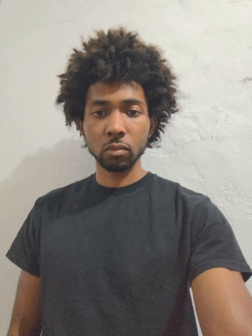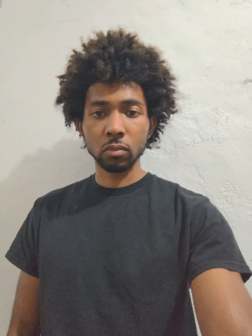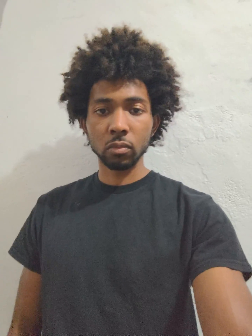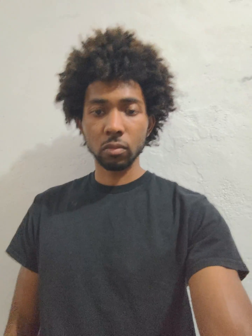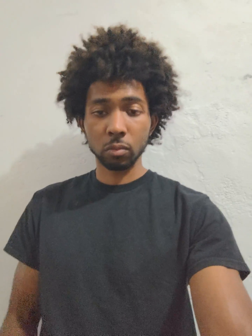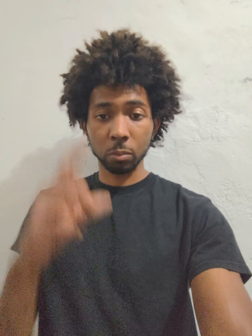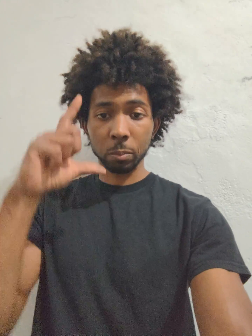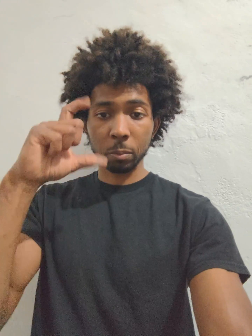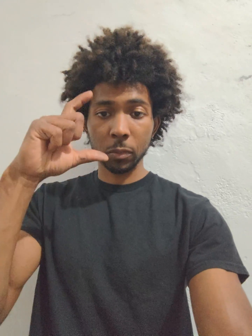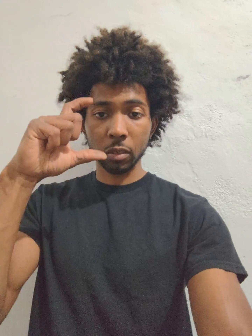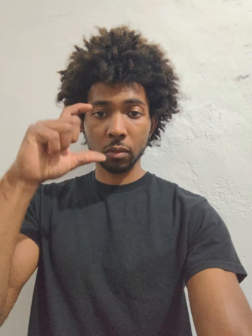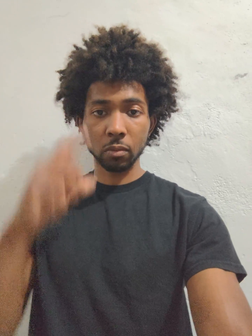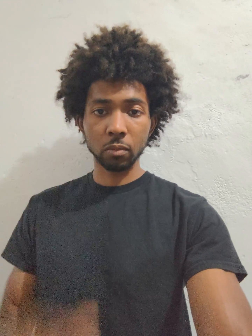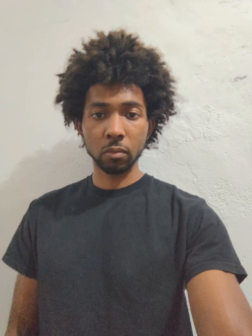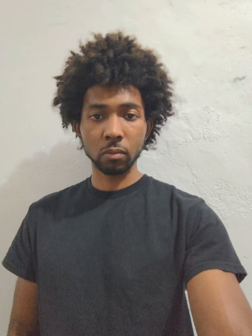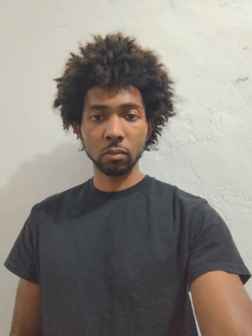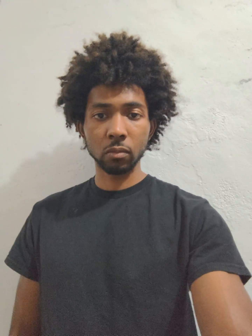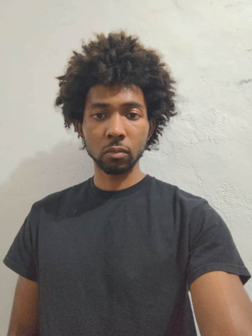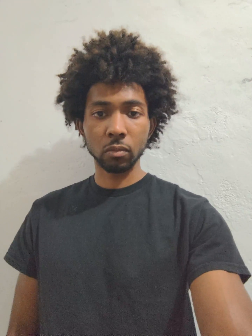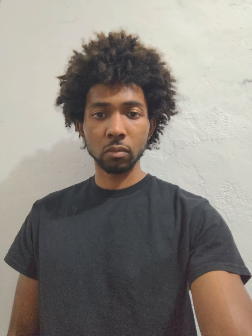camera